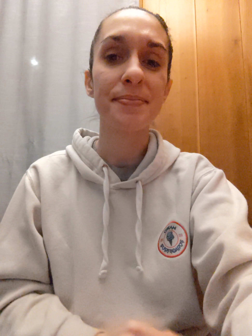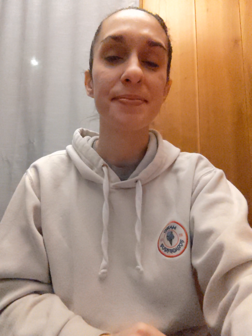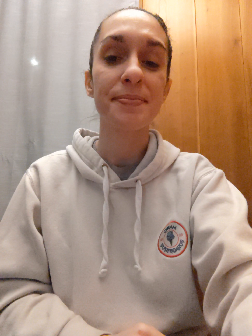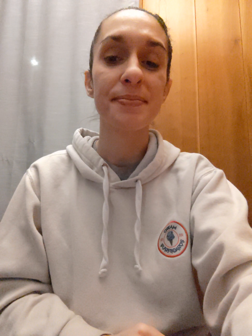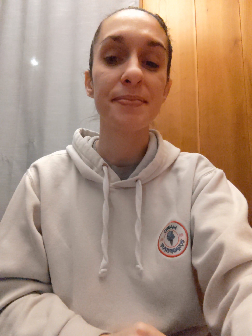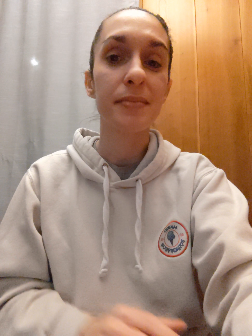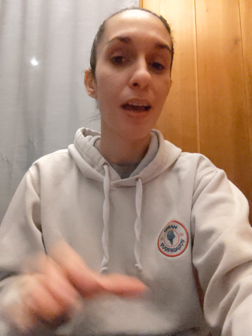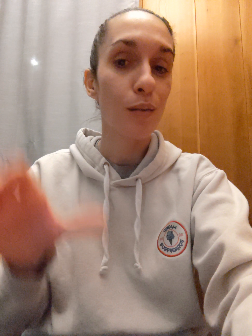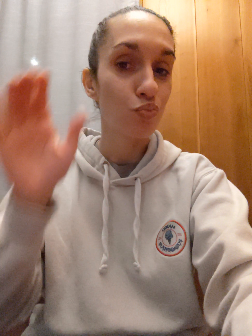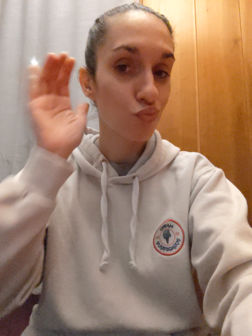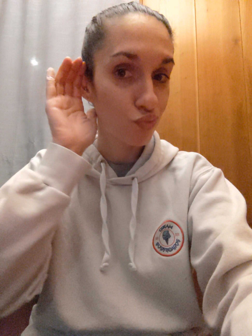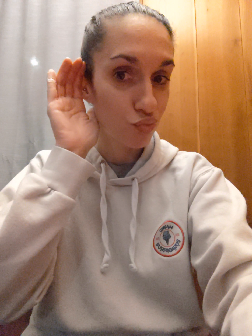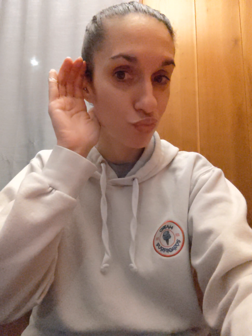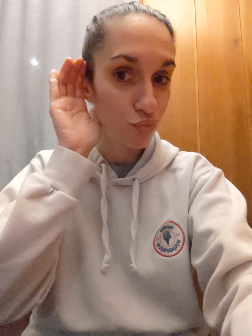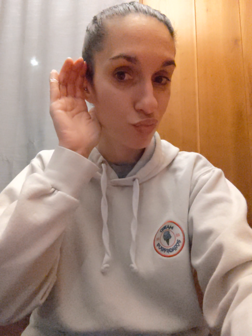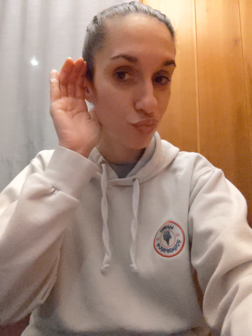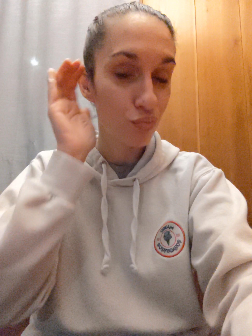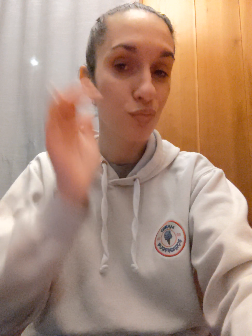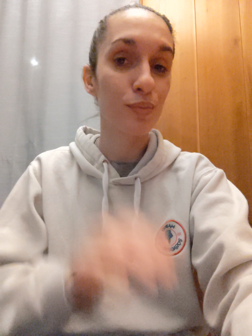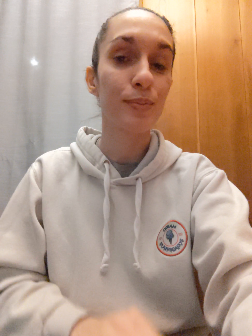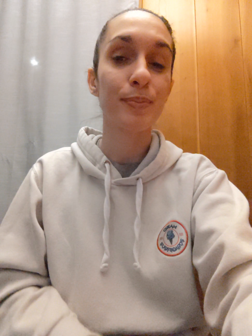listen